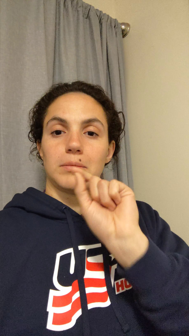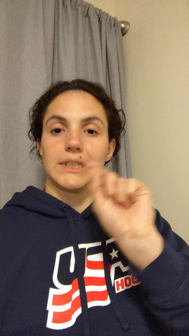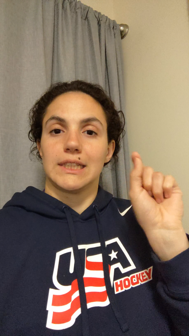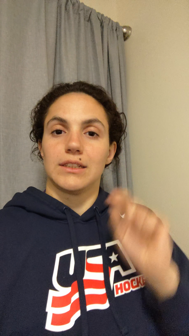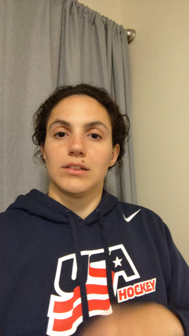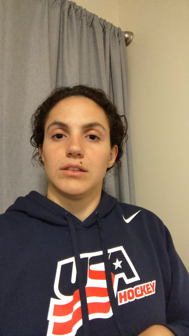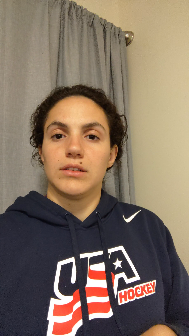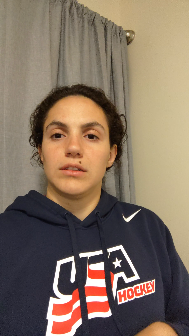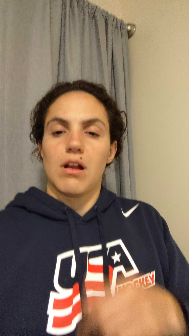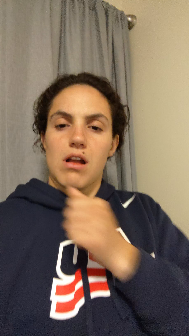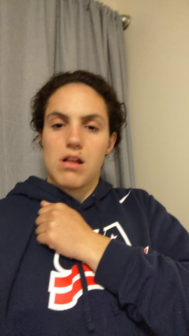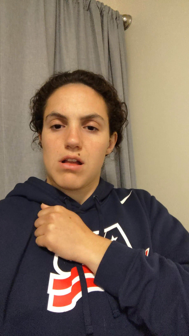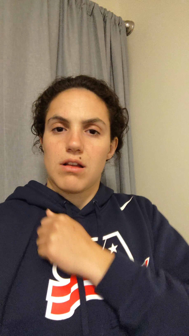hug